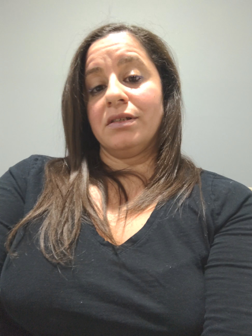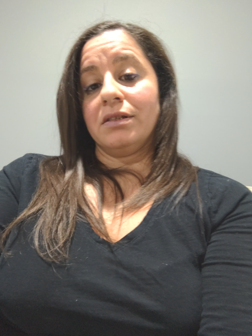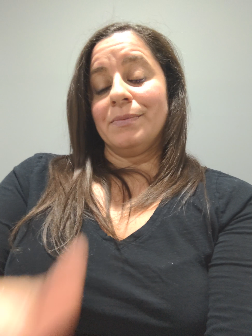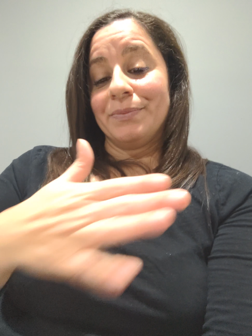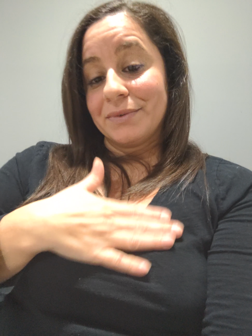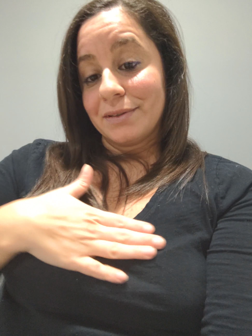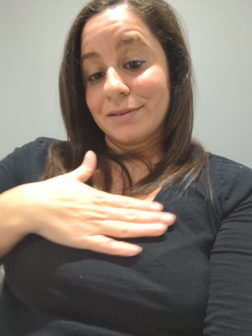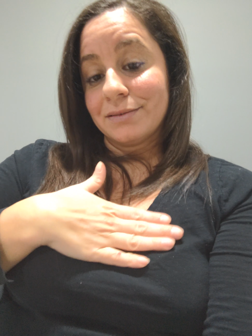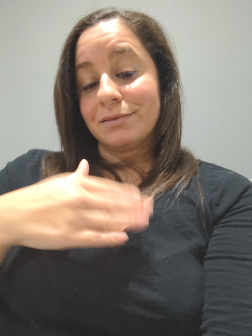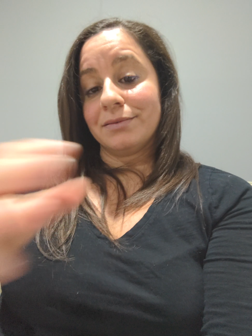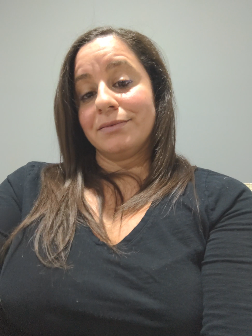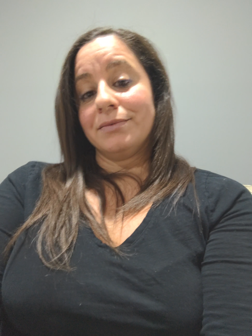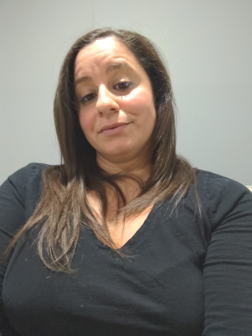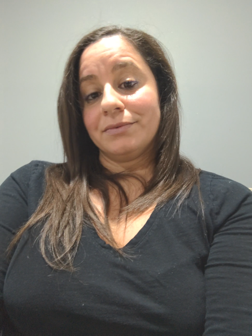please